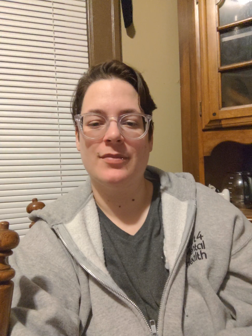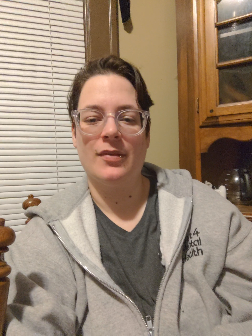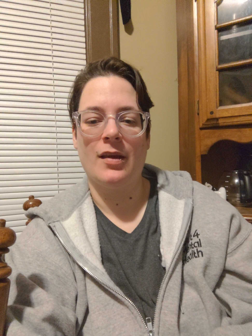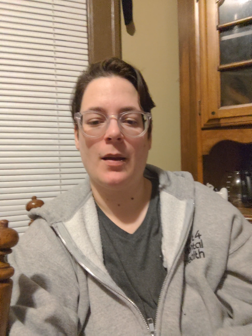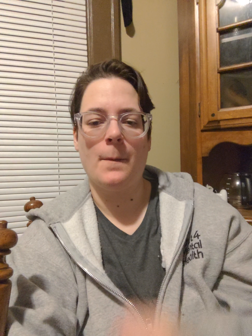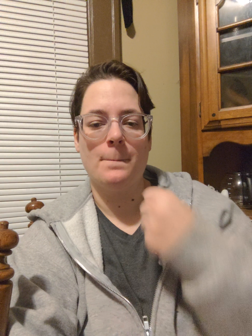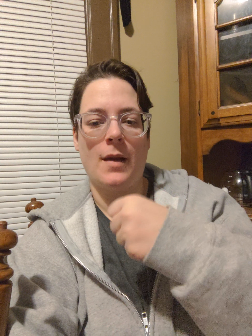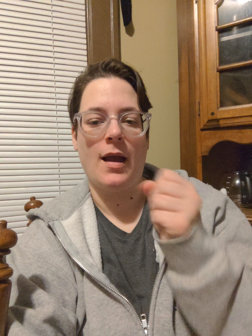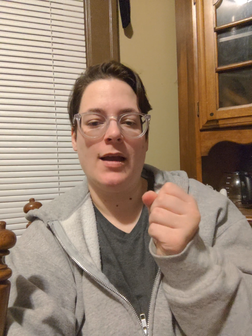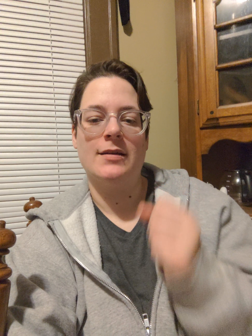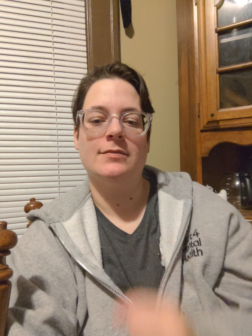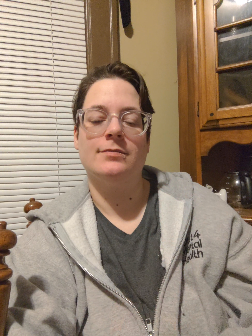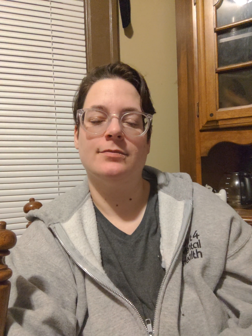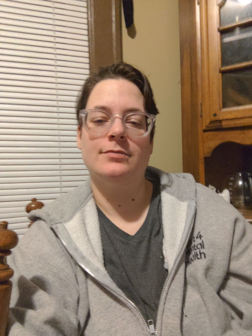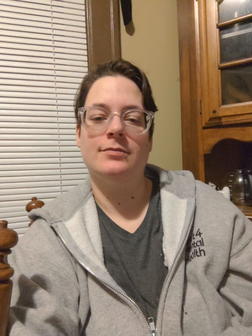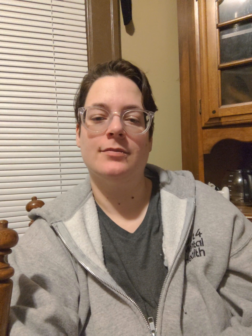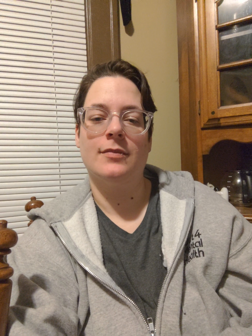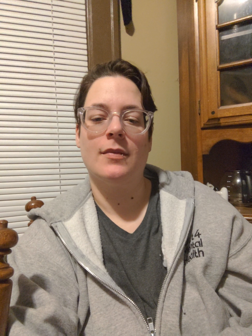make